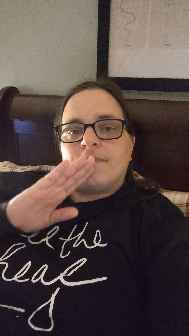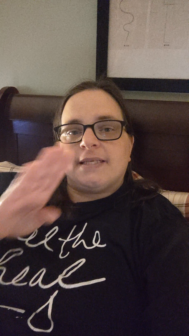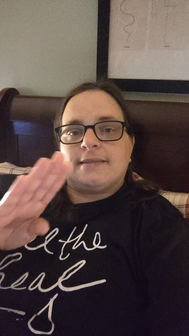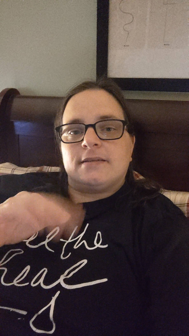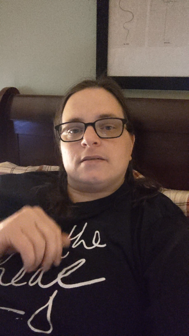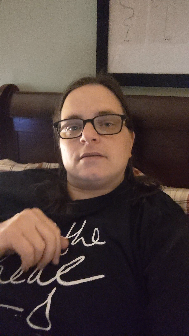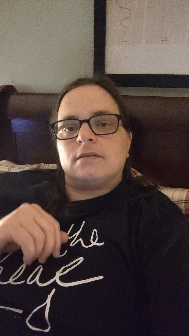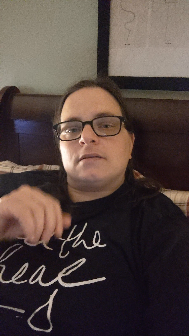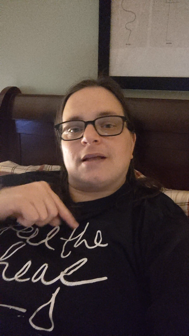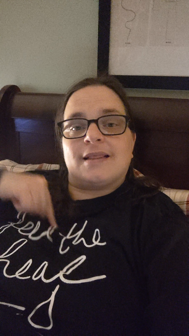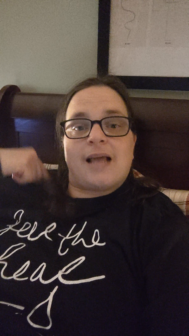necklace